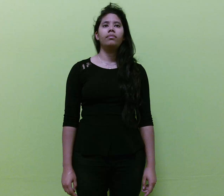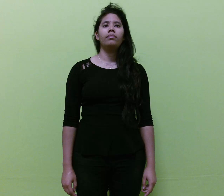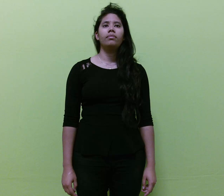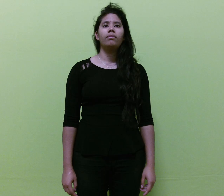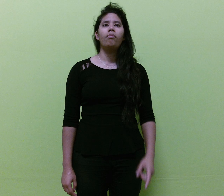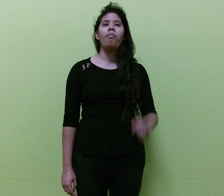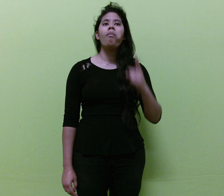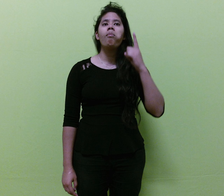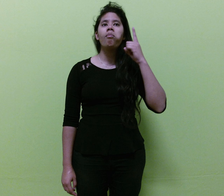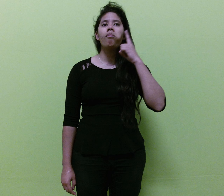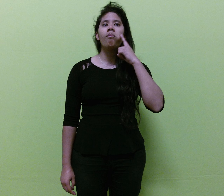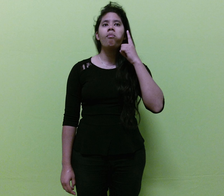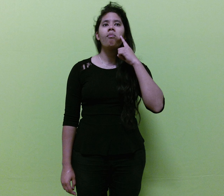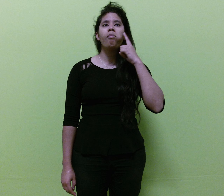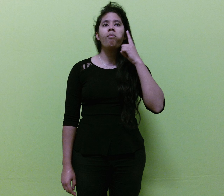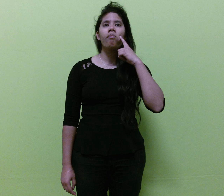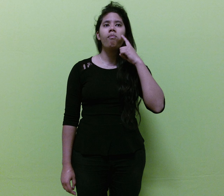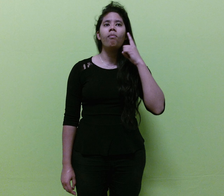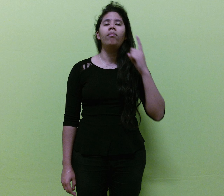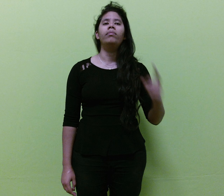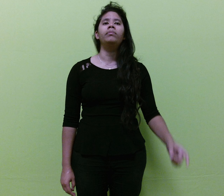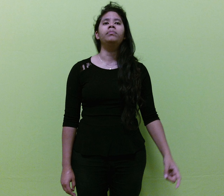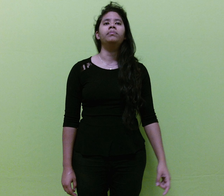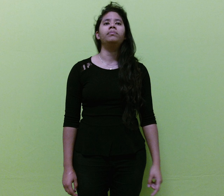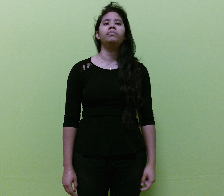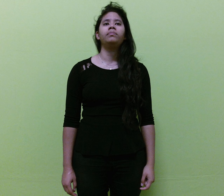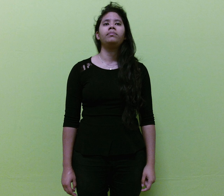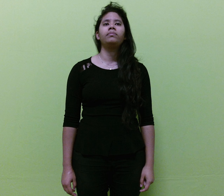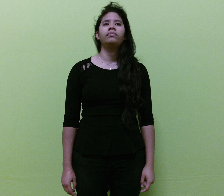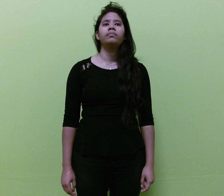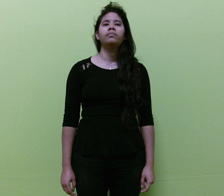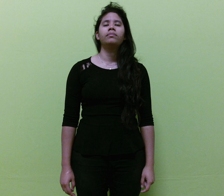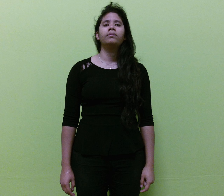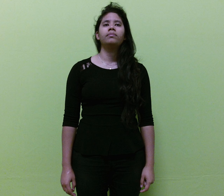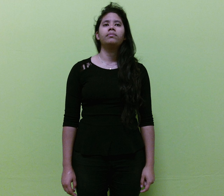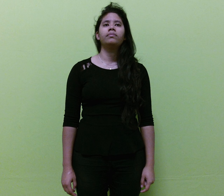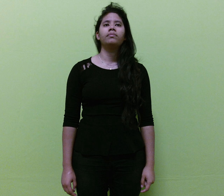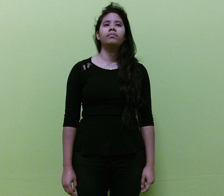bala